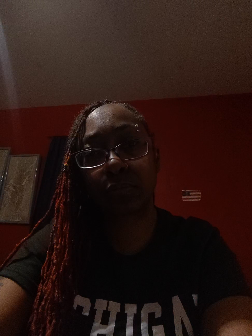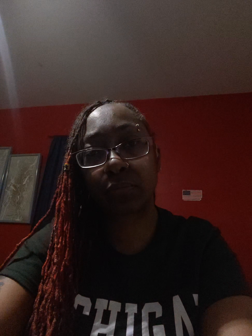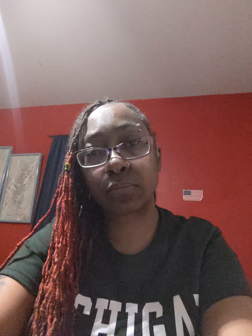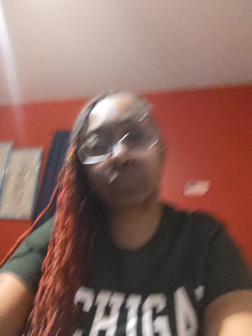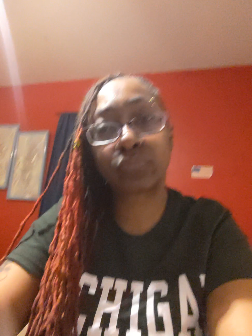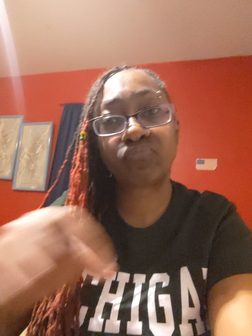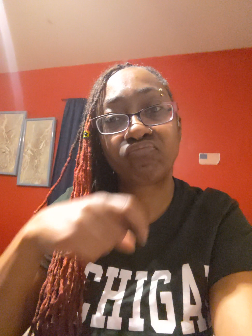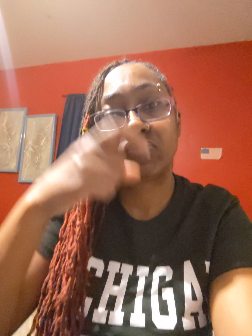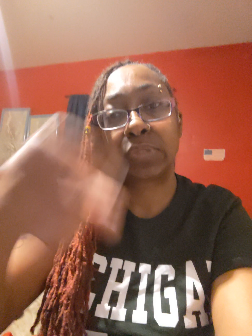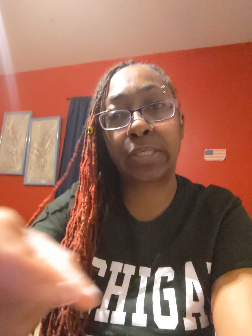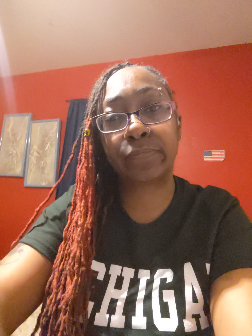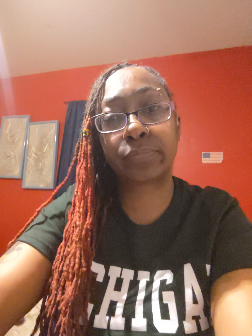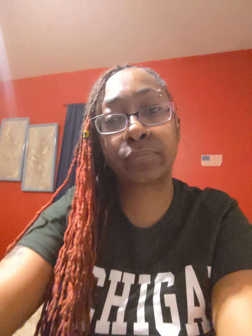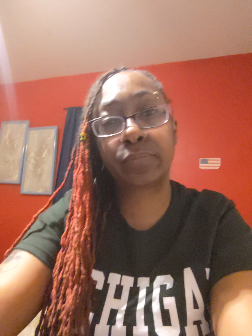gift